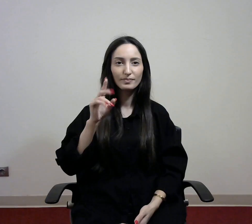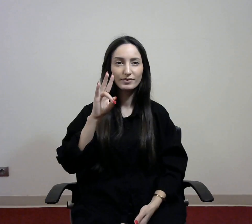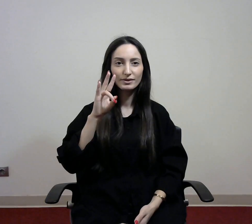N